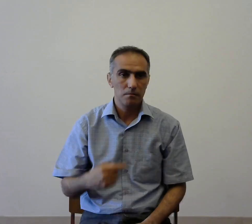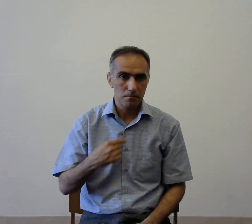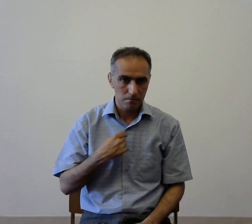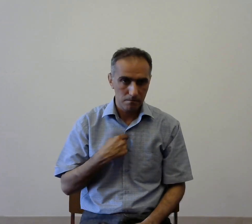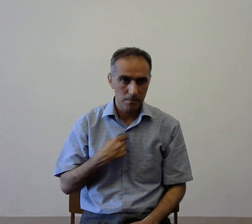mən